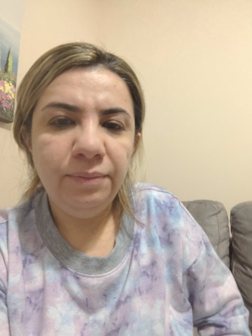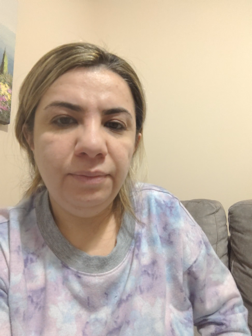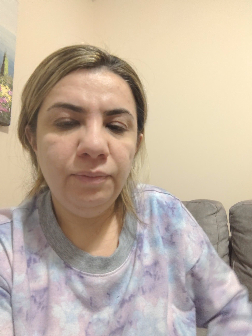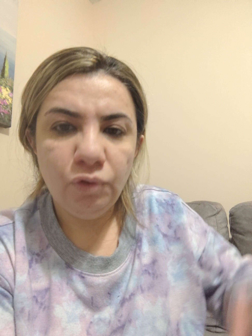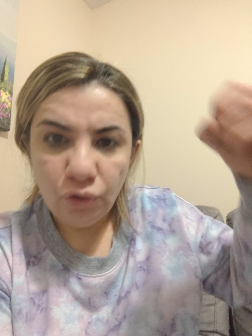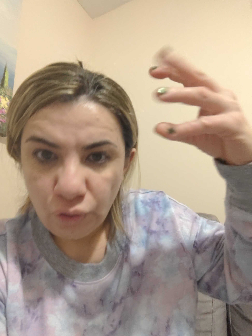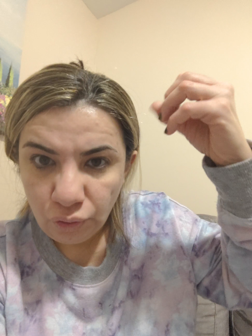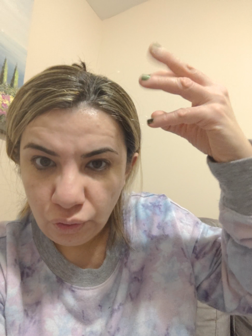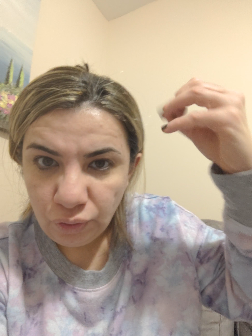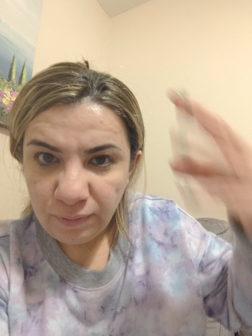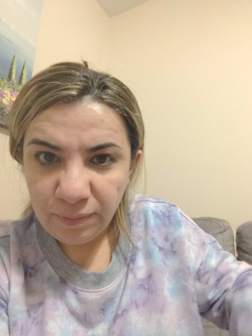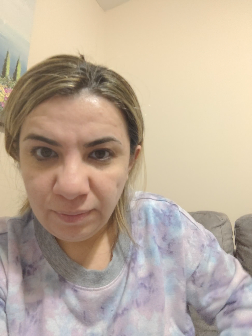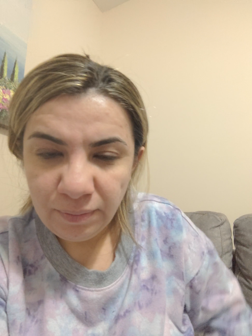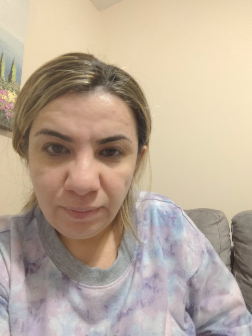shower